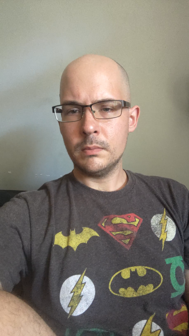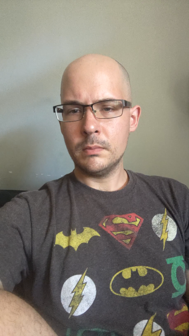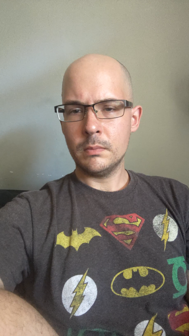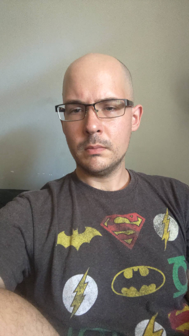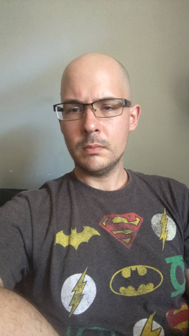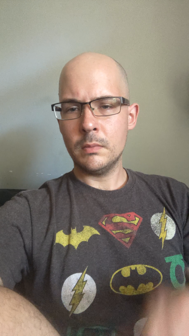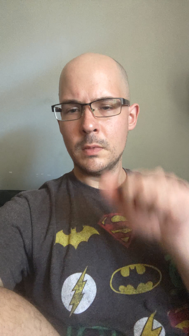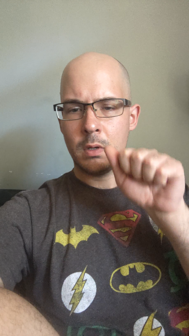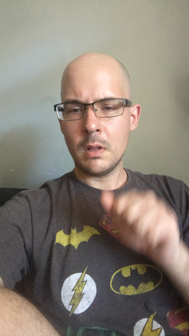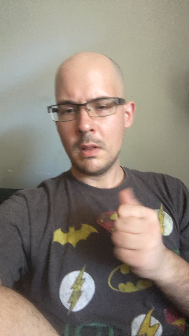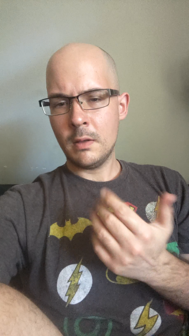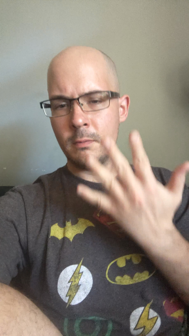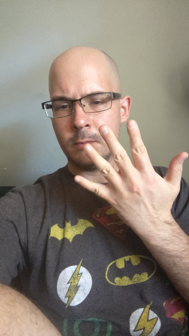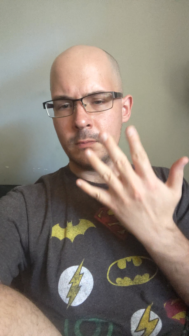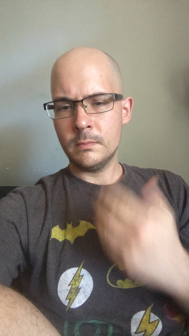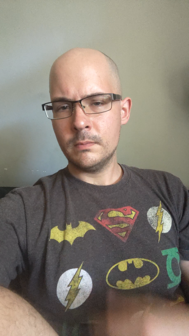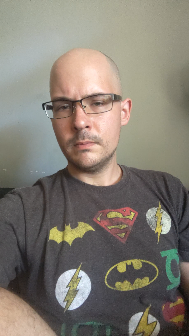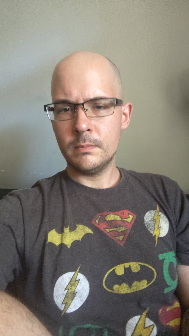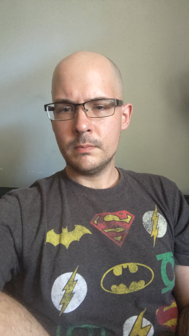gloves